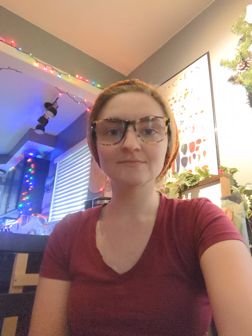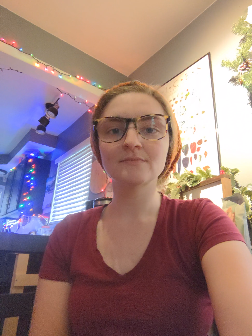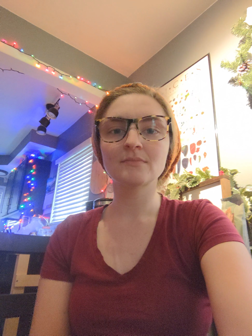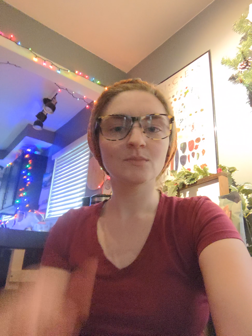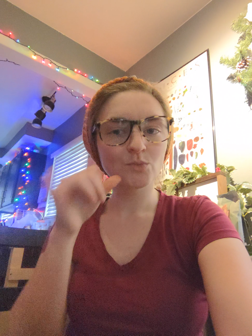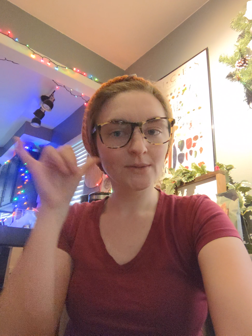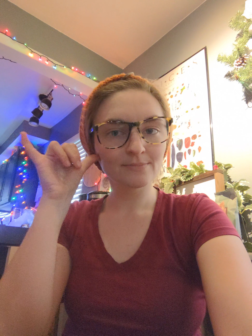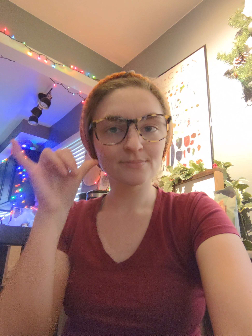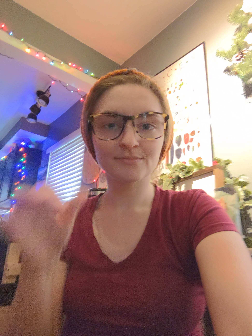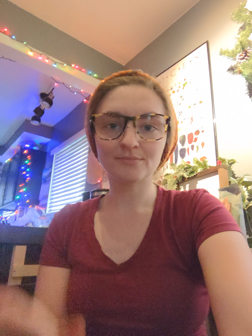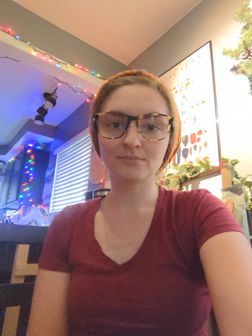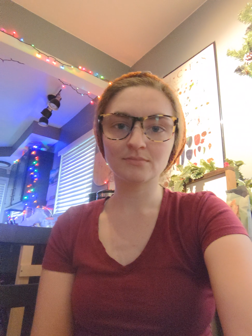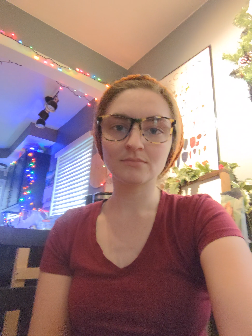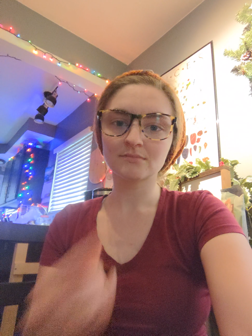yesterday